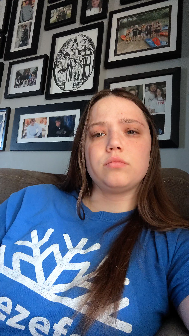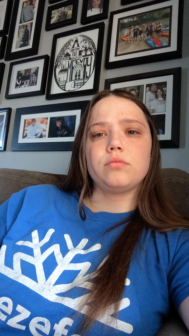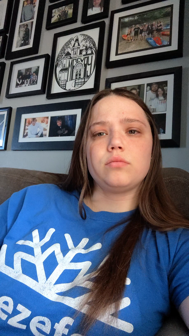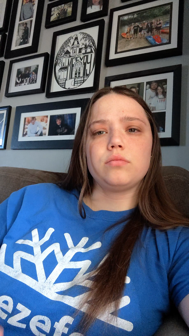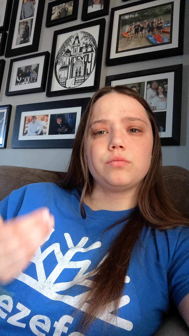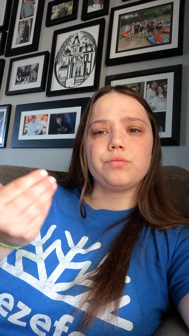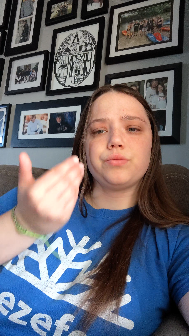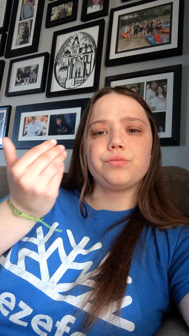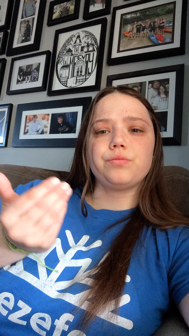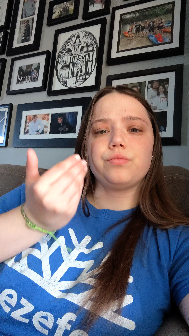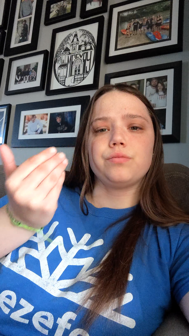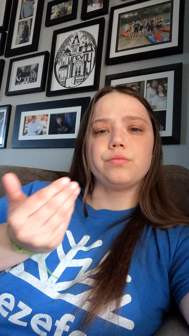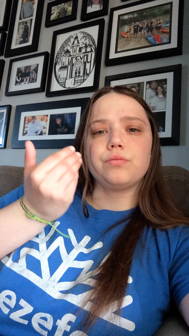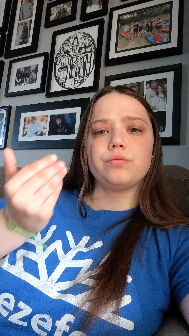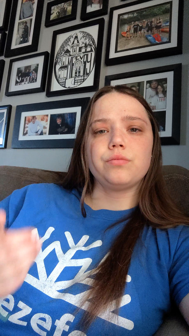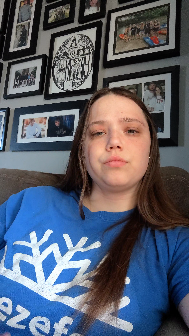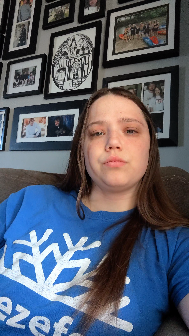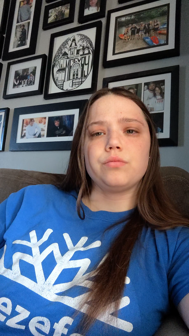new